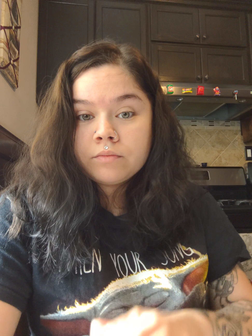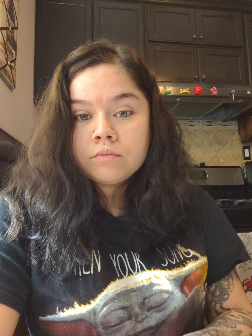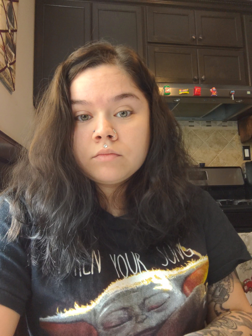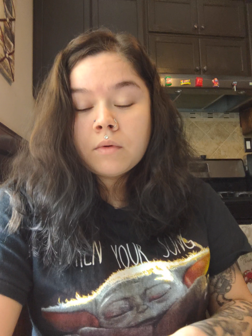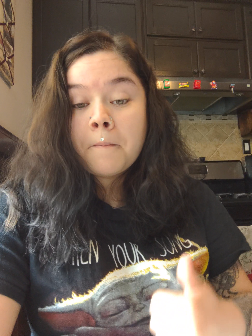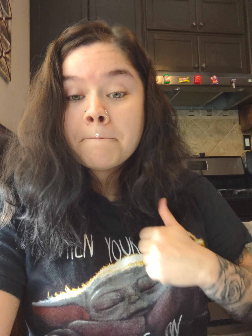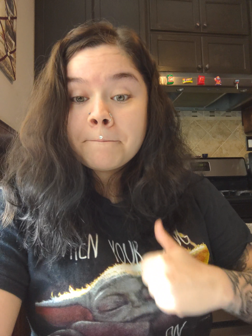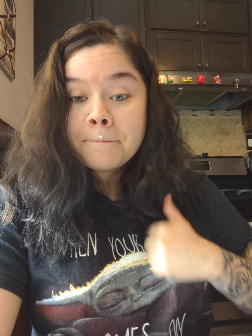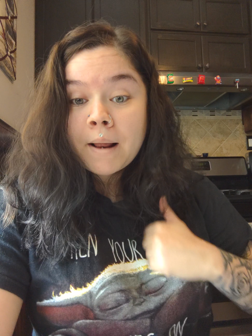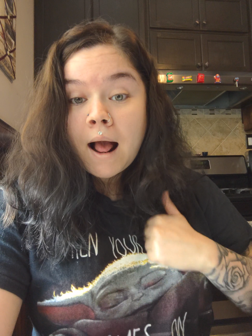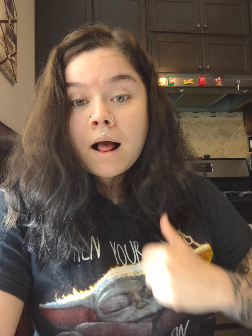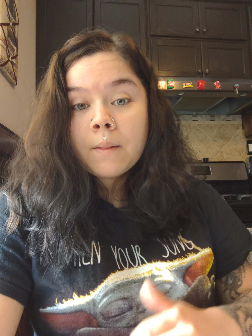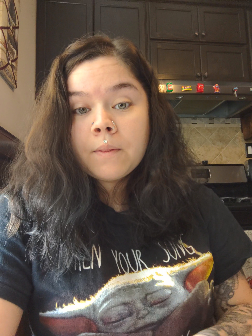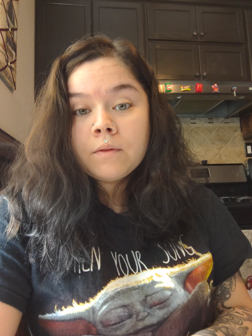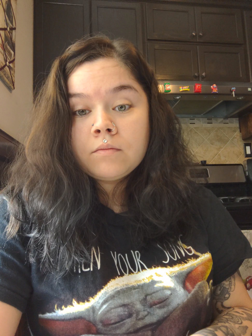bath